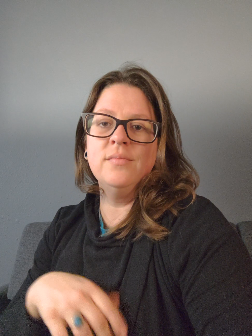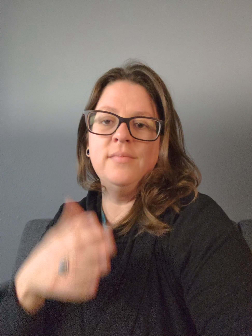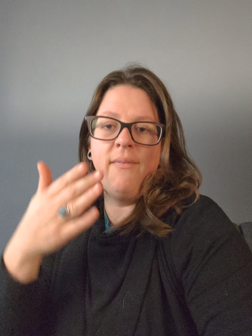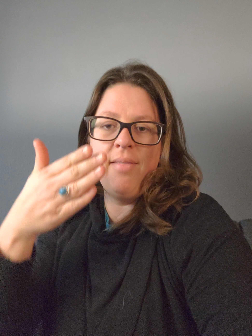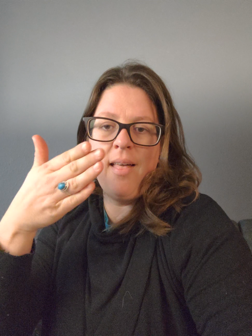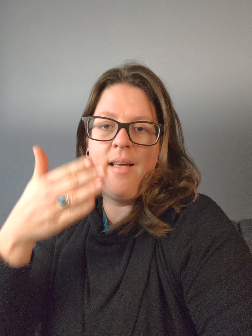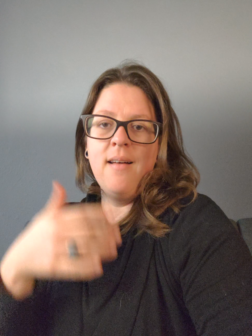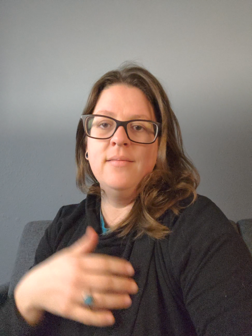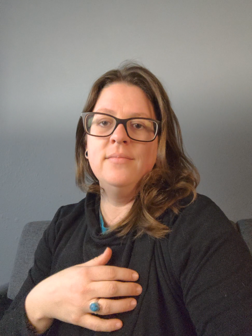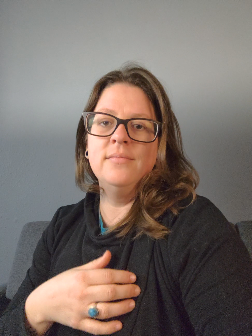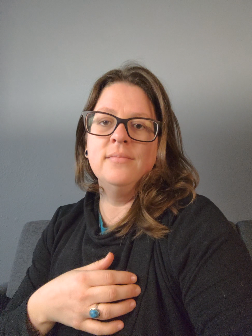flag